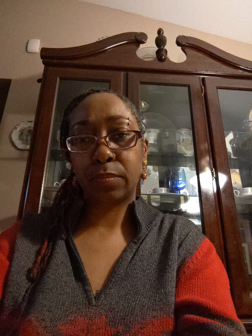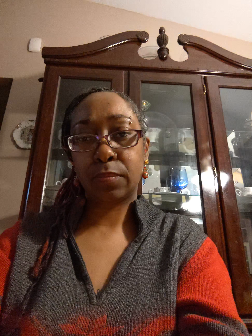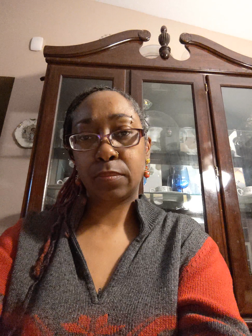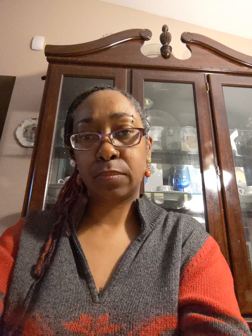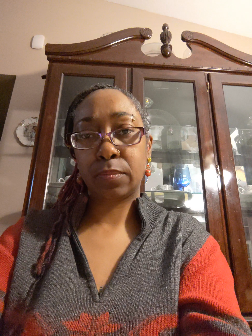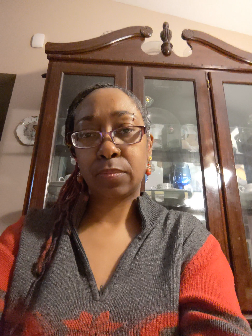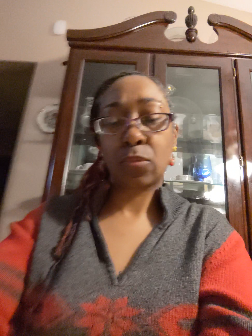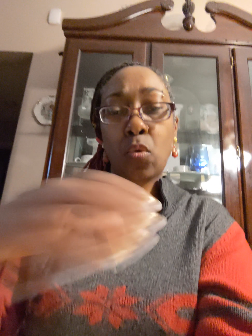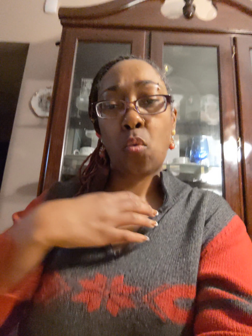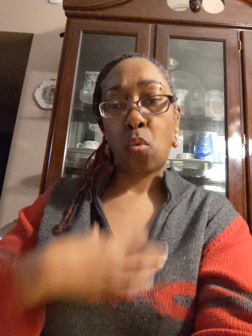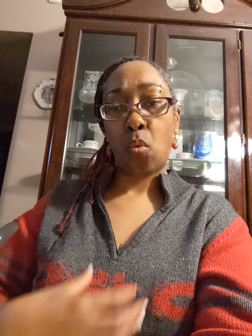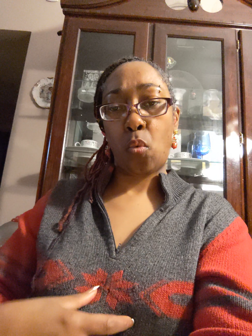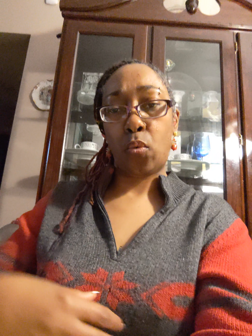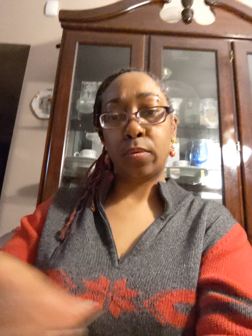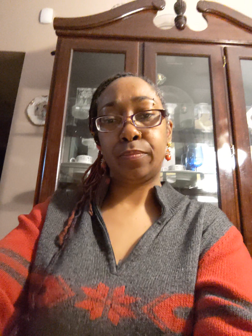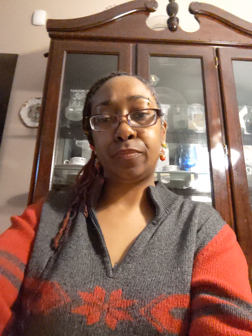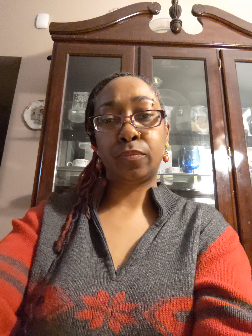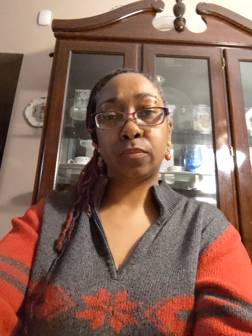hungry